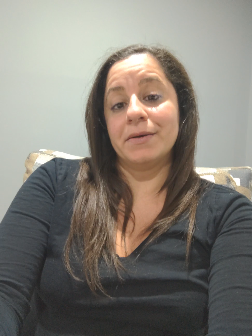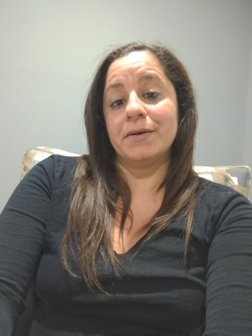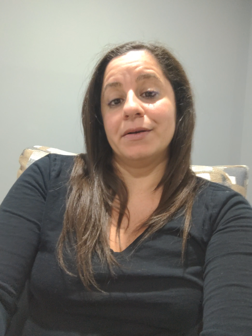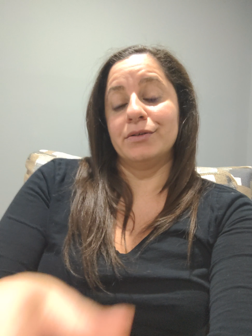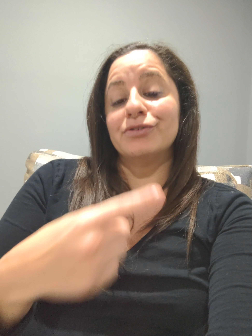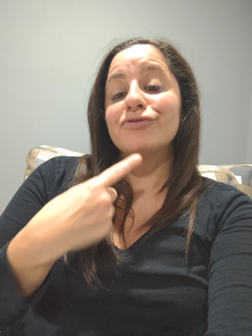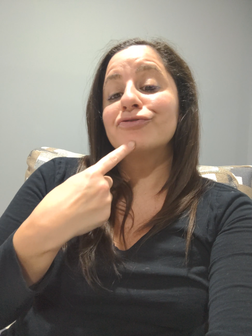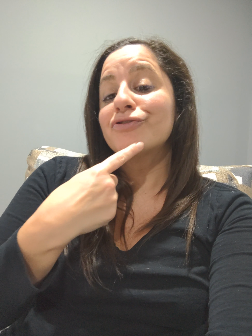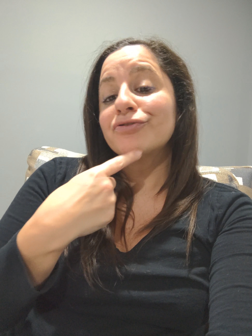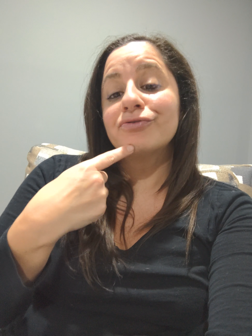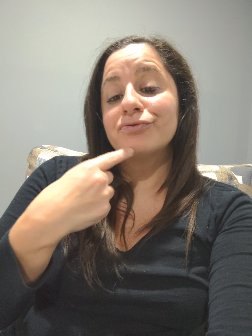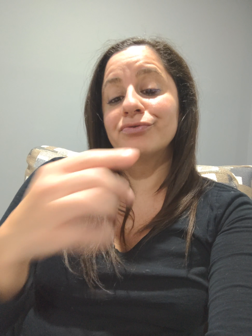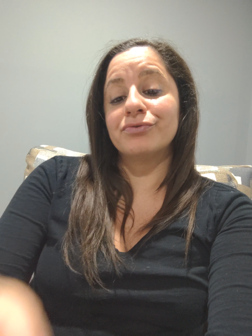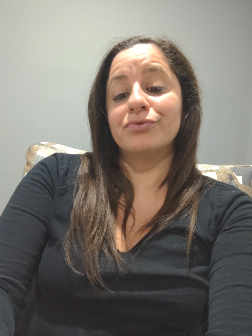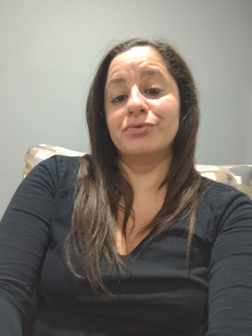chin